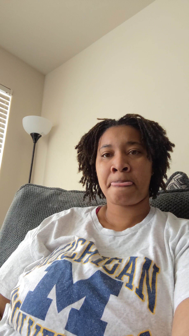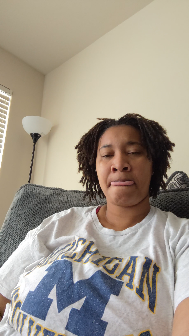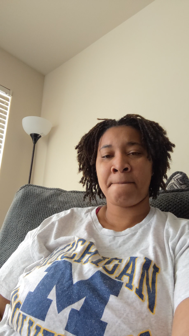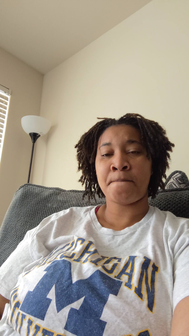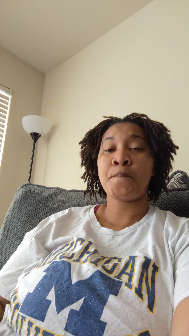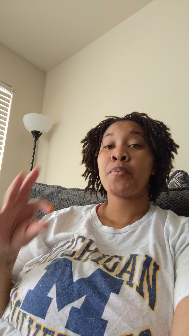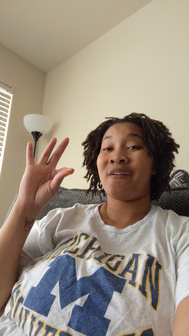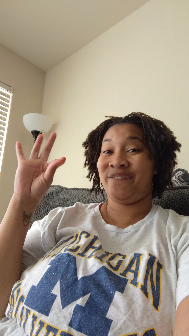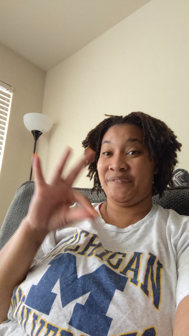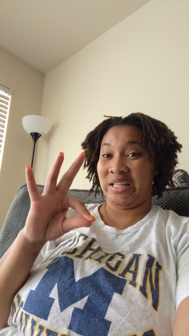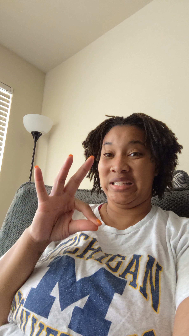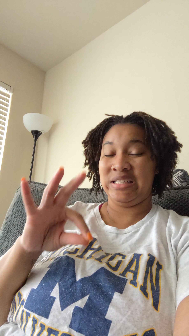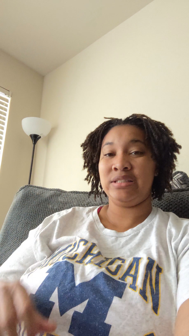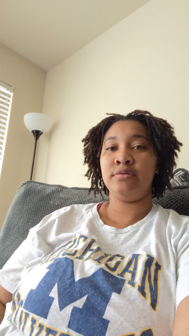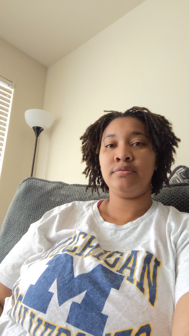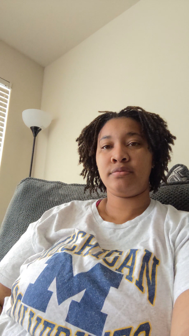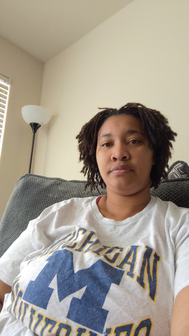fit